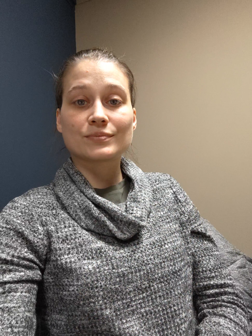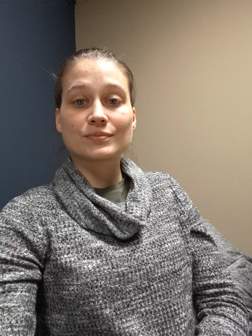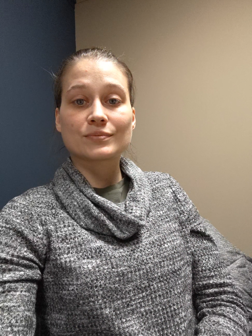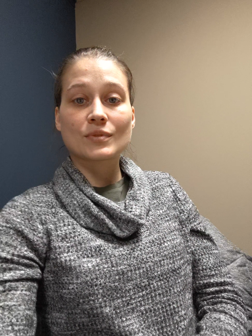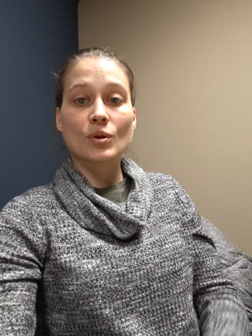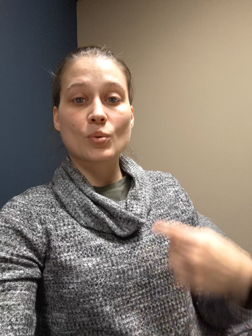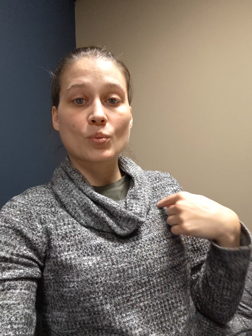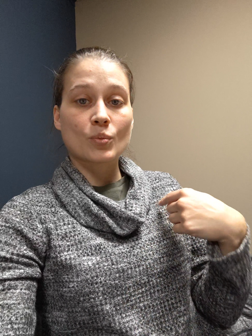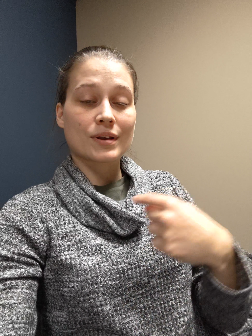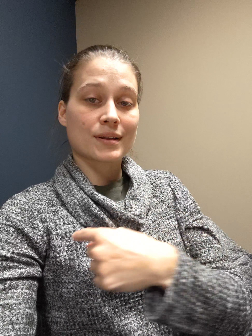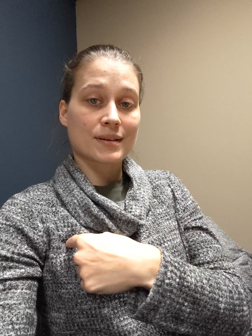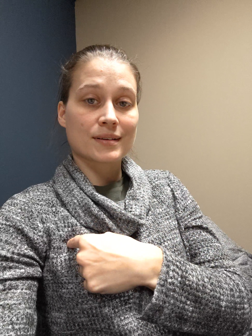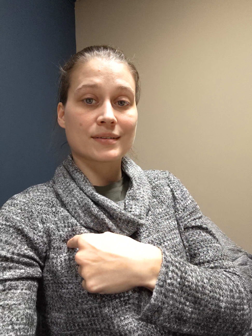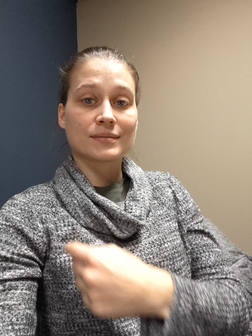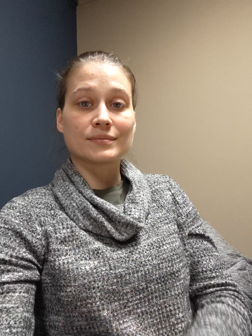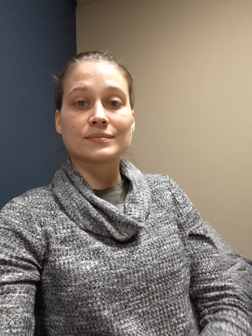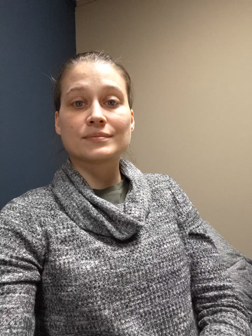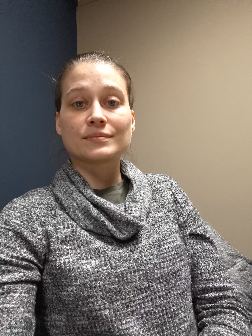we